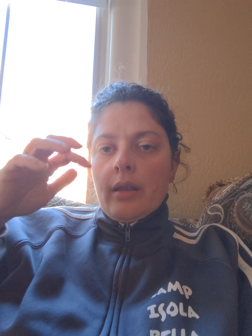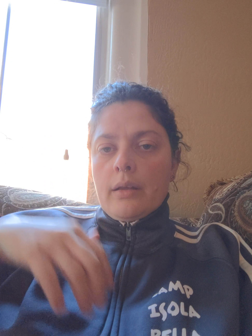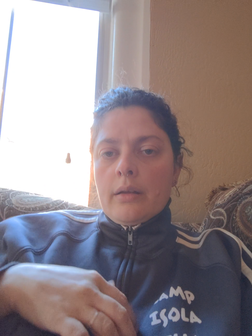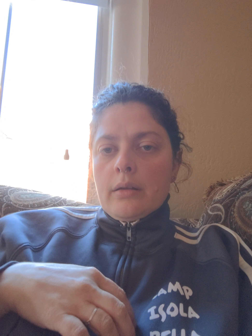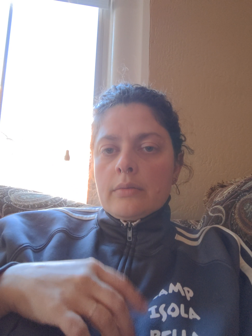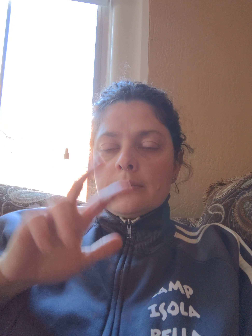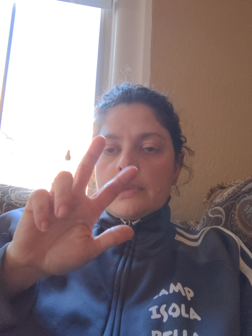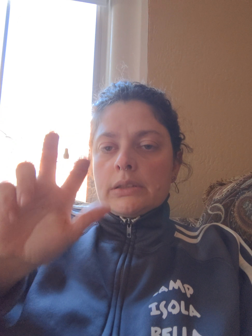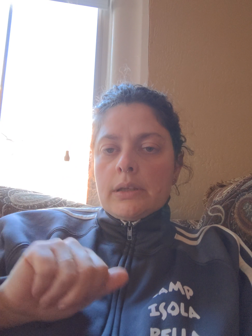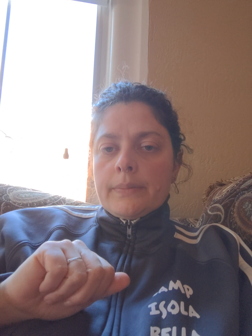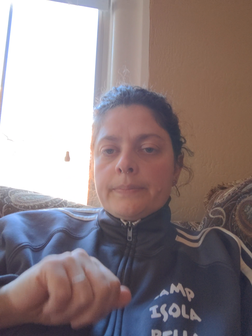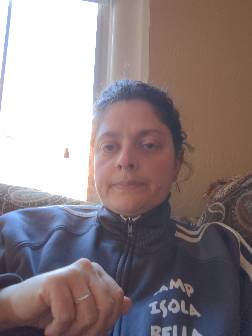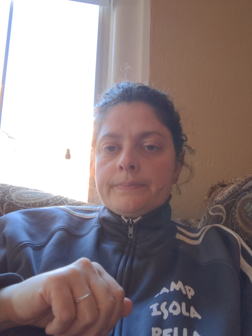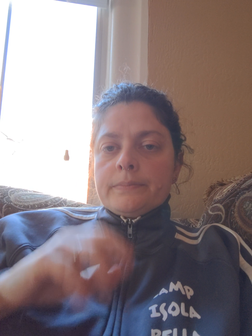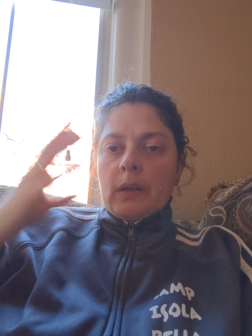pizza